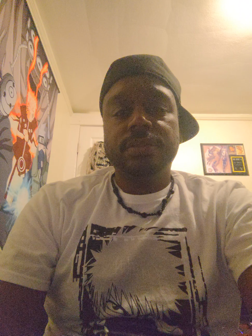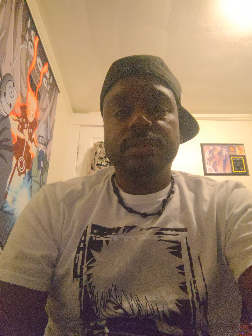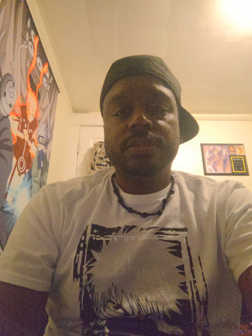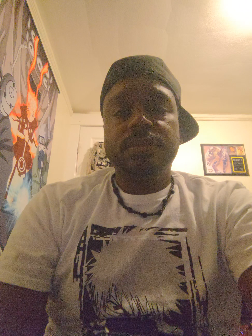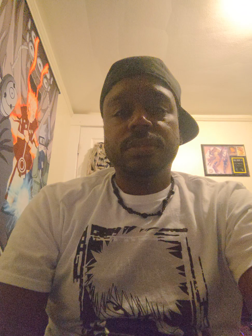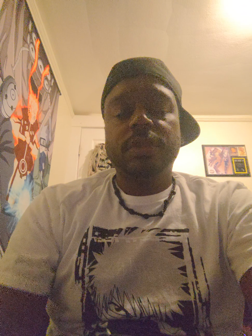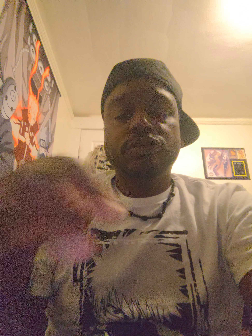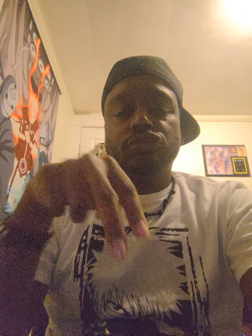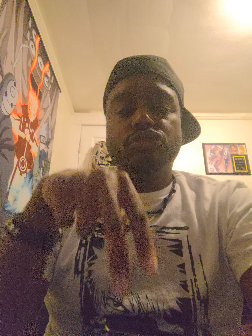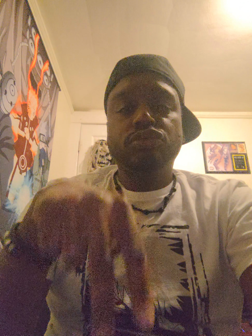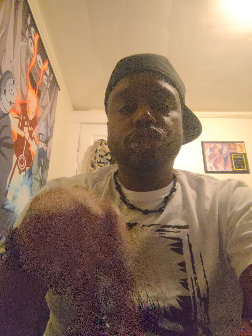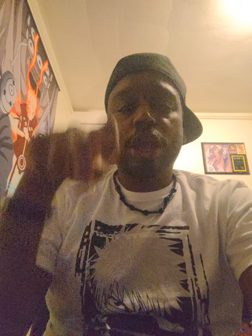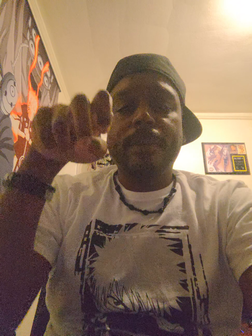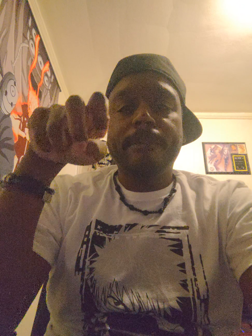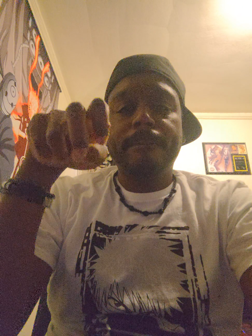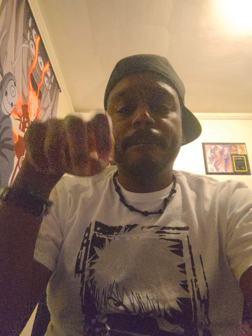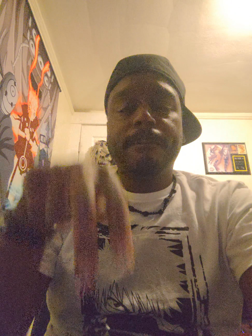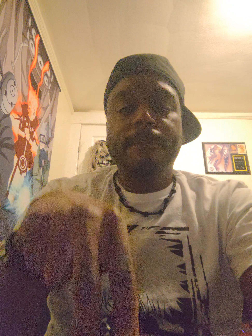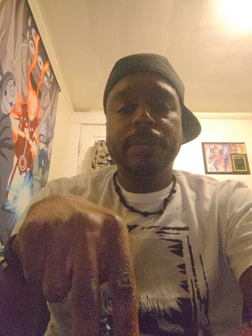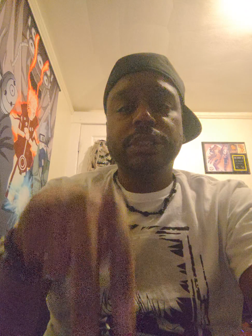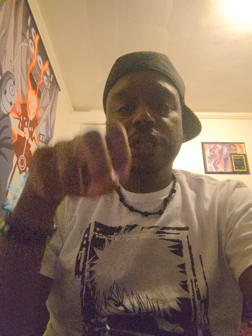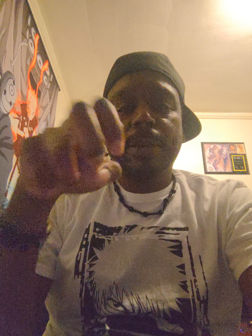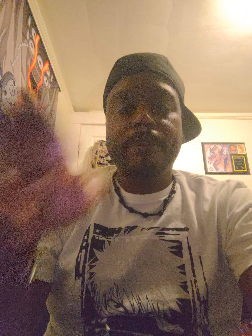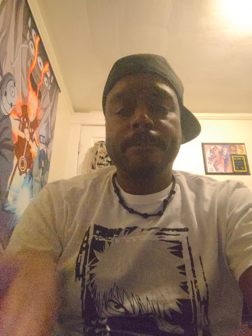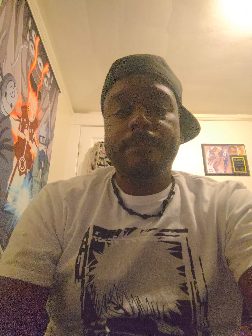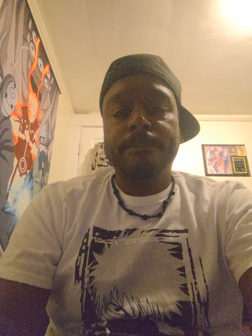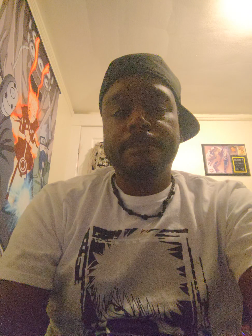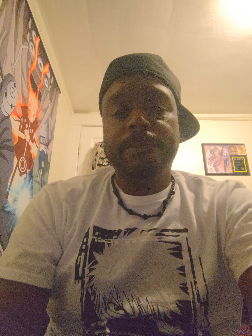jump